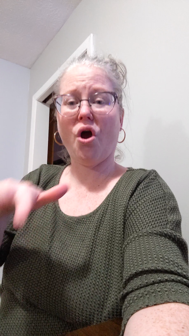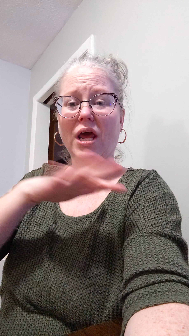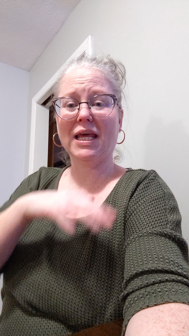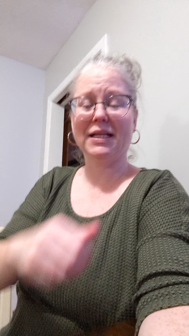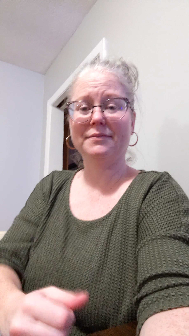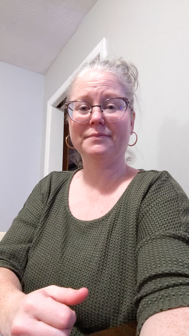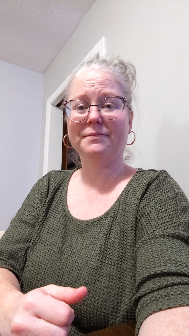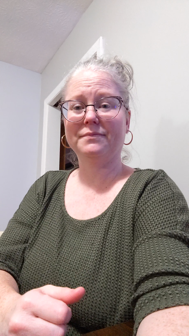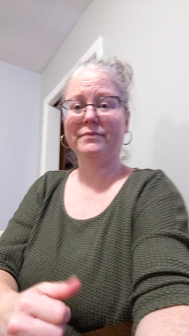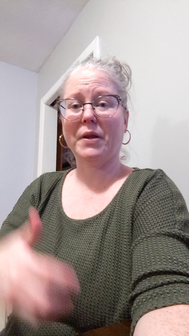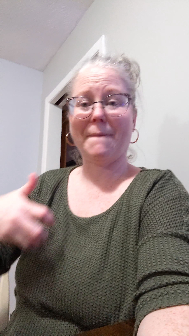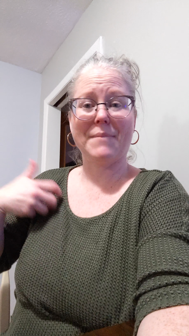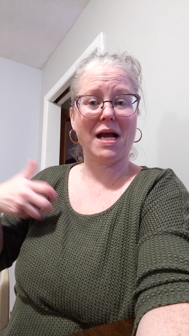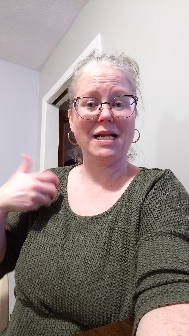monkey